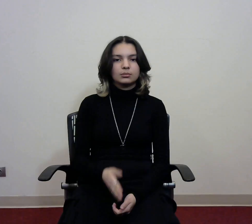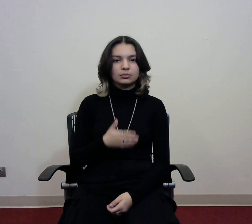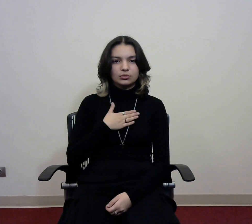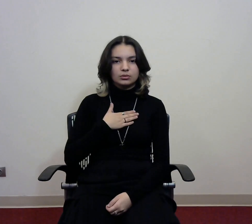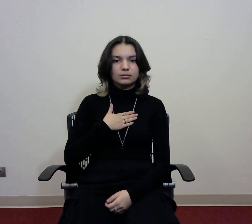mən